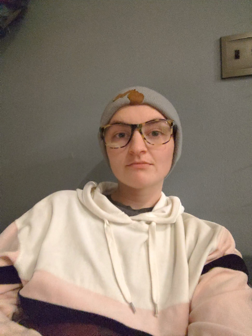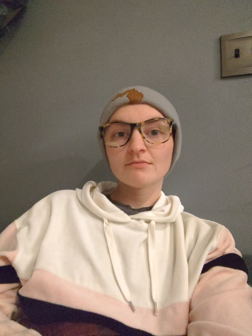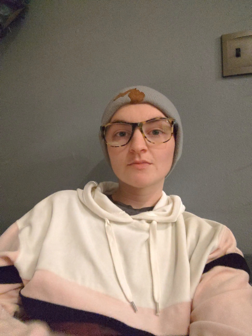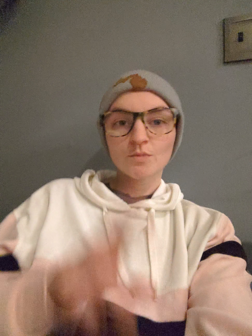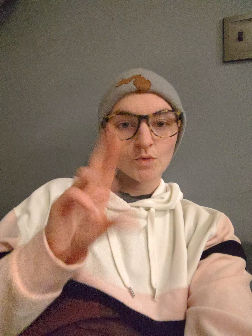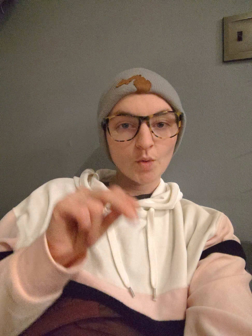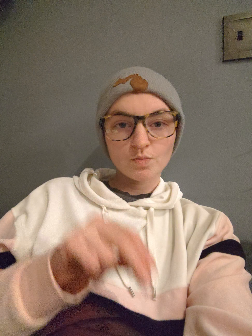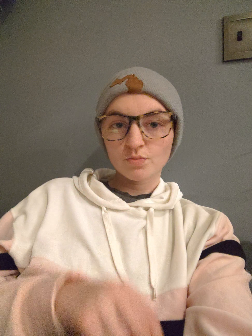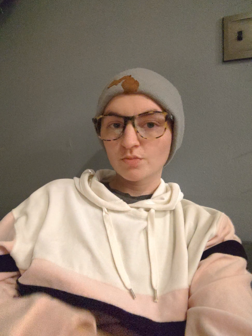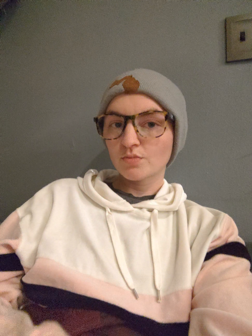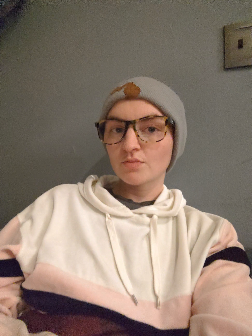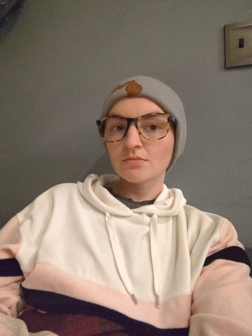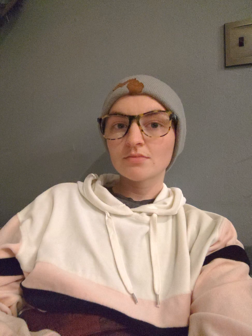no